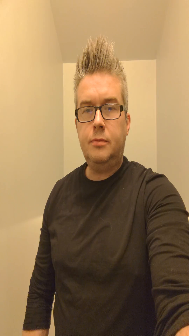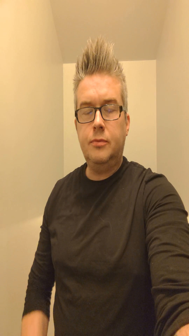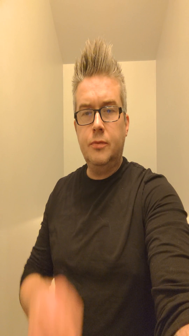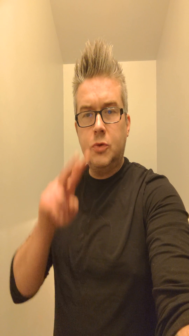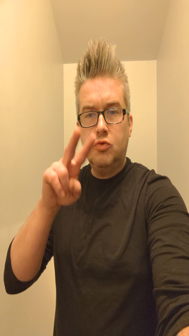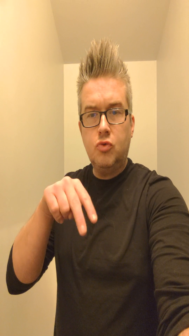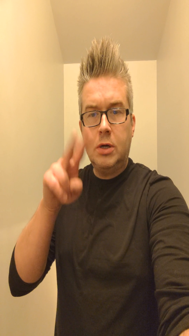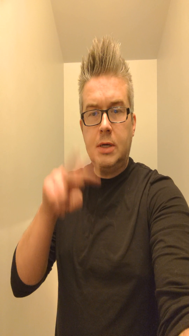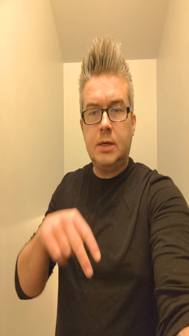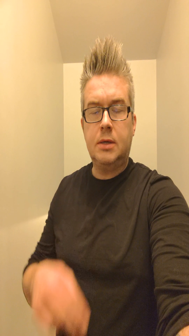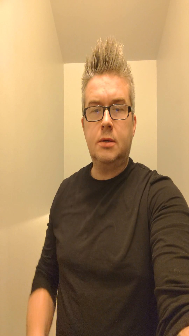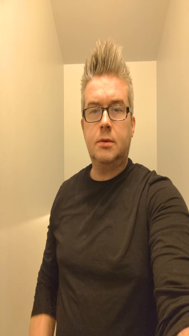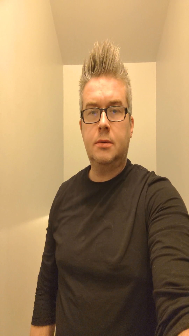read